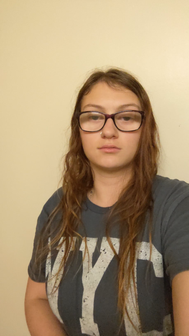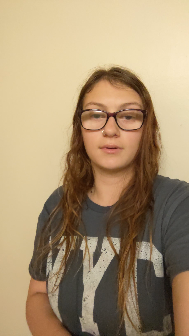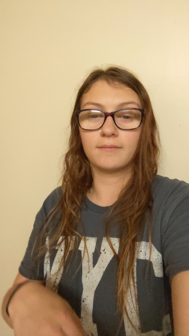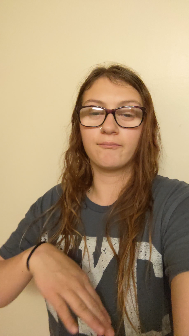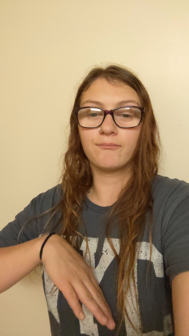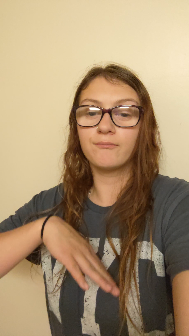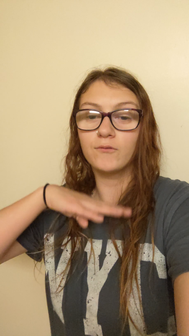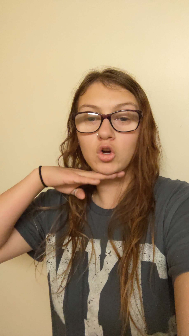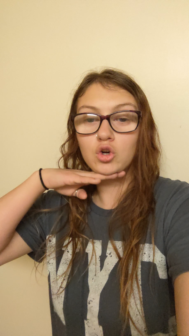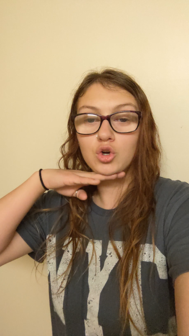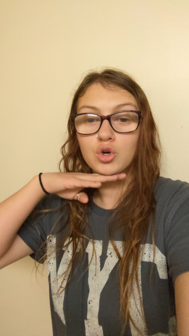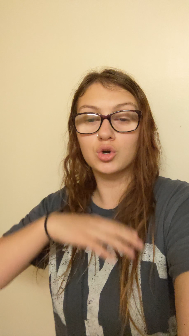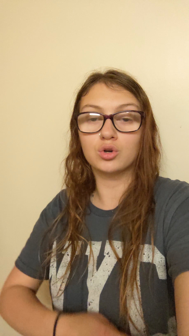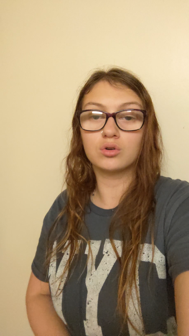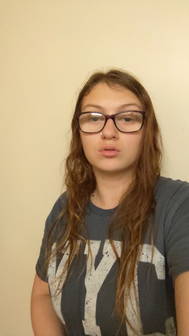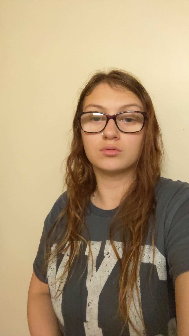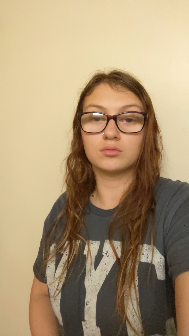full